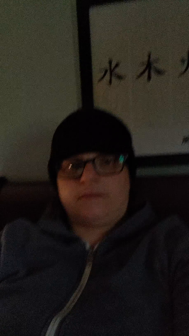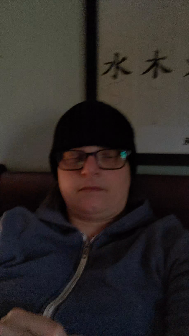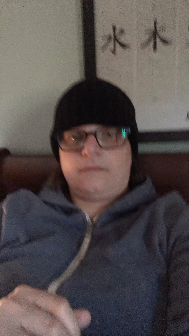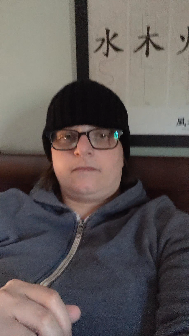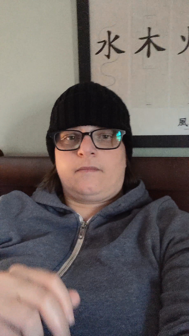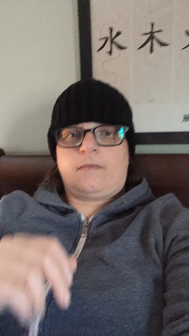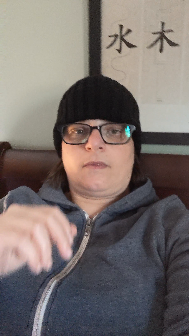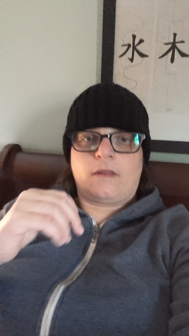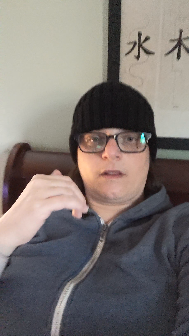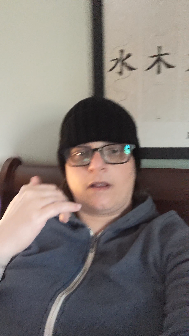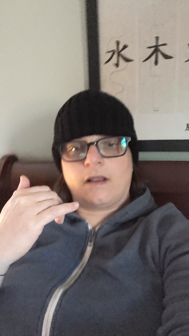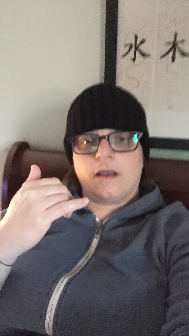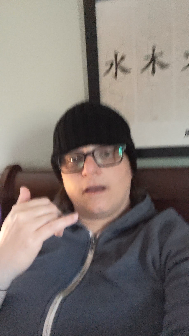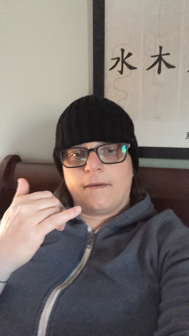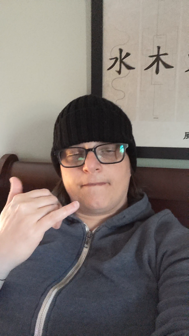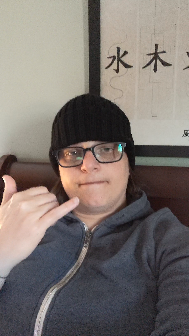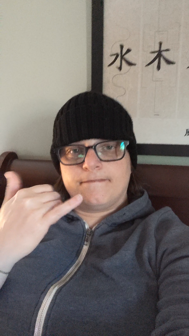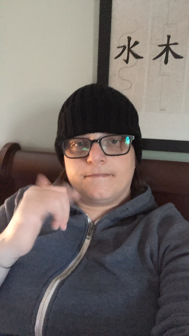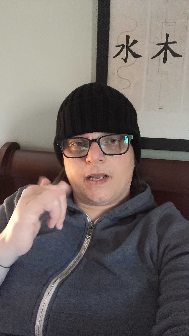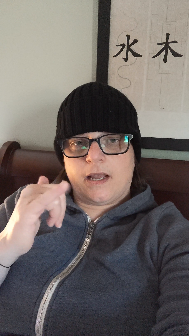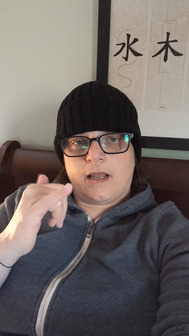play